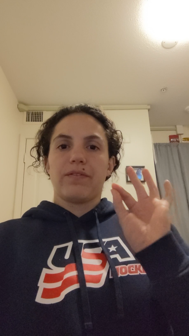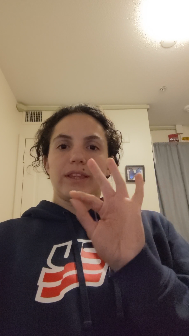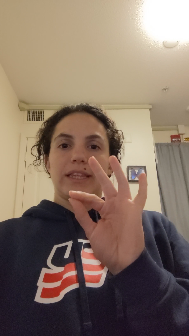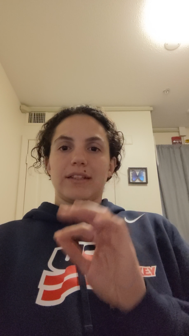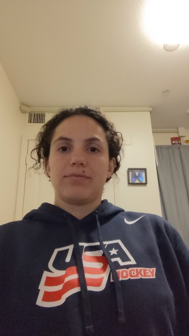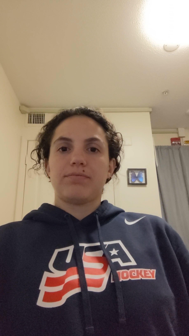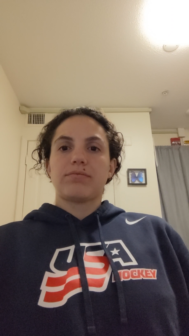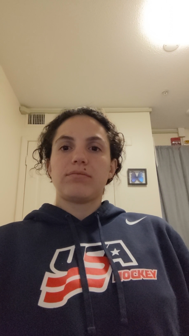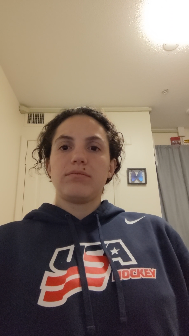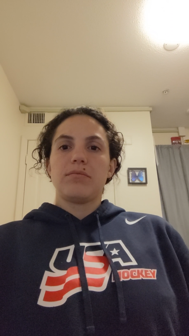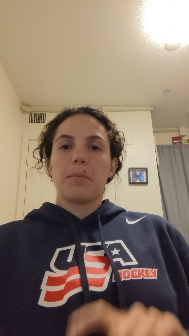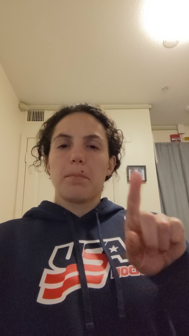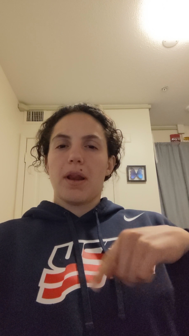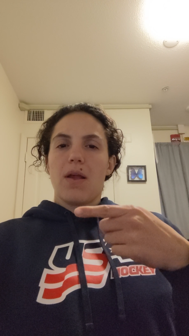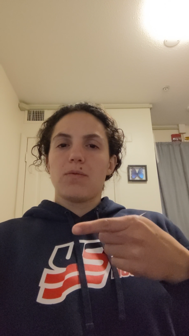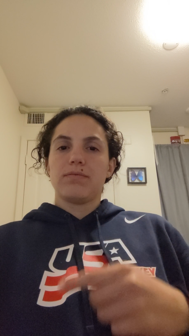about